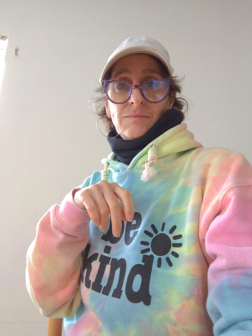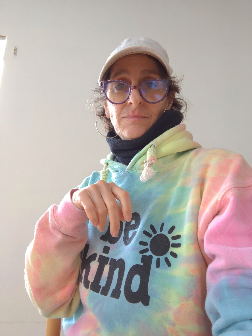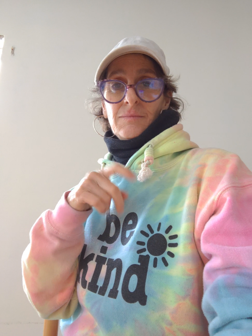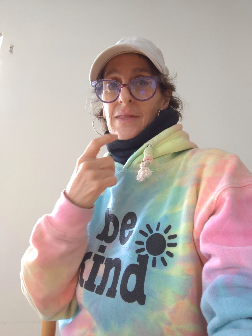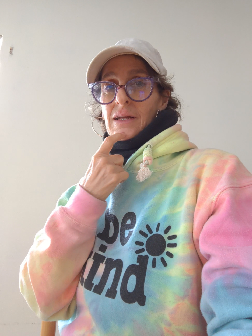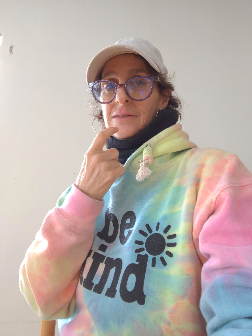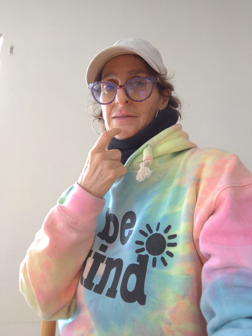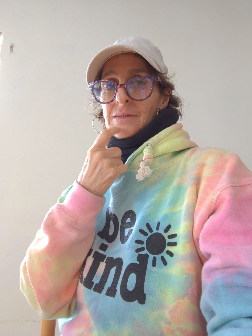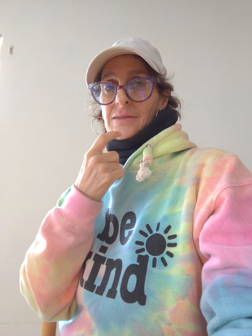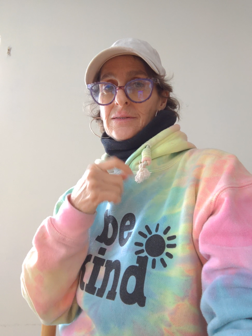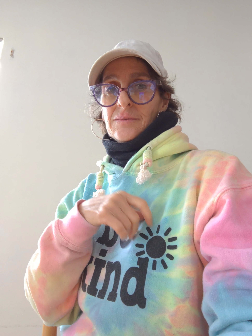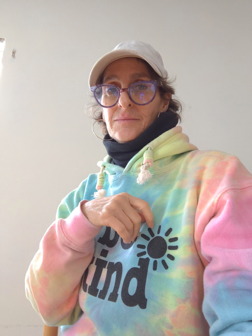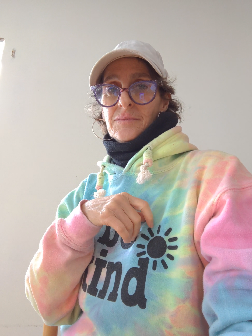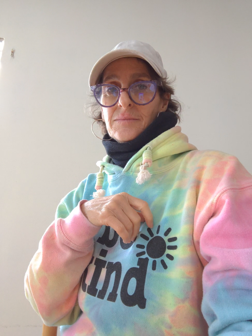window